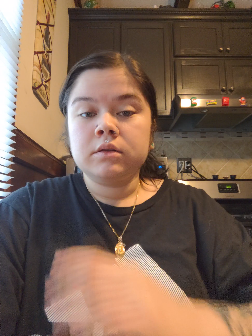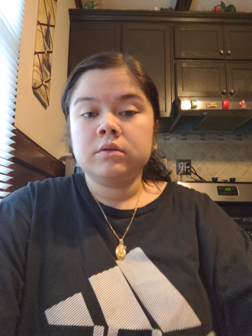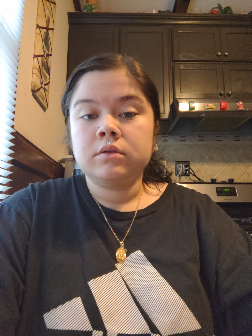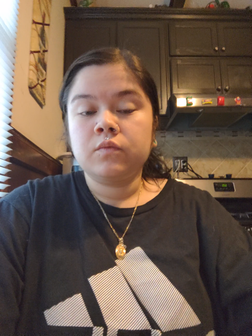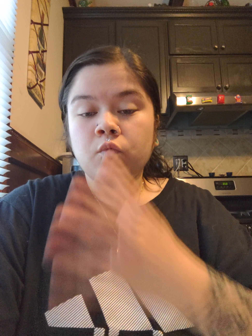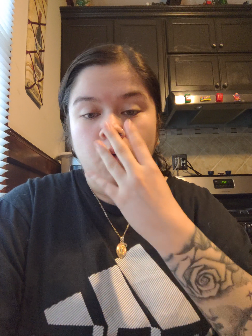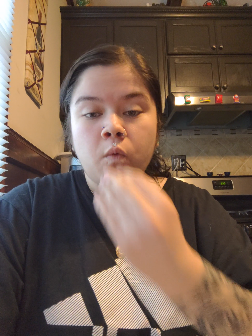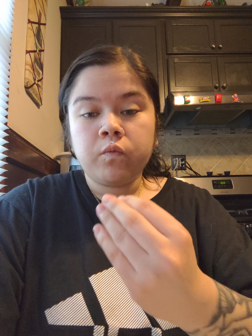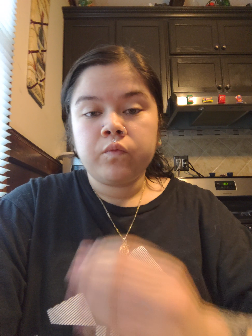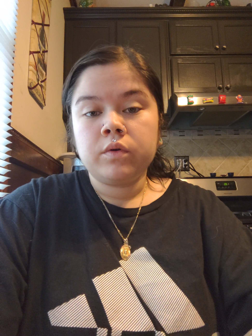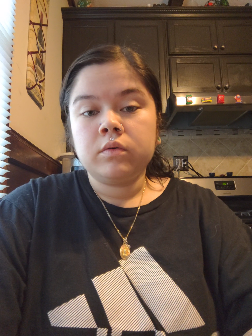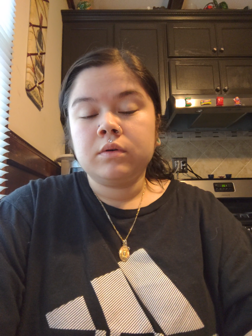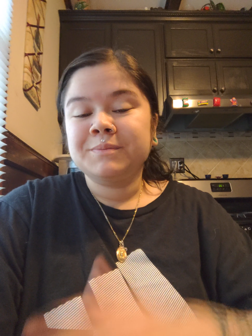wolf